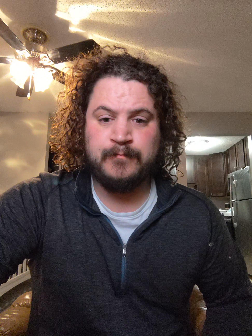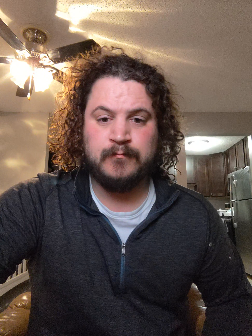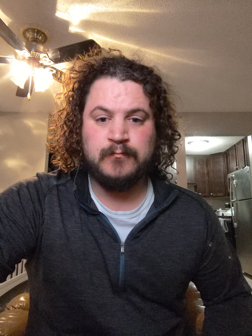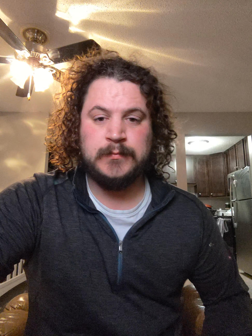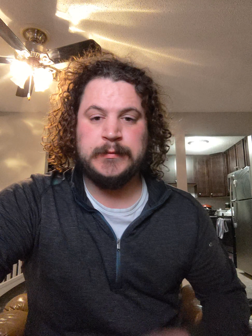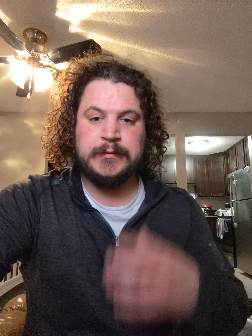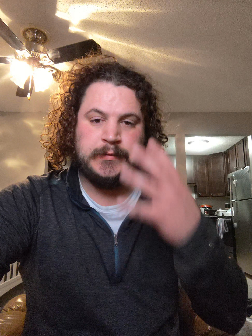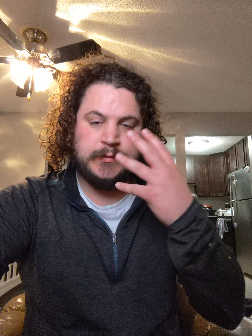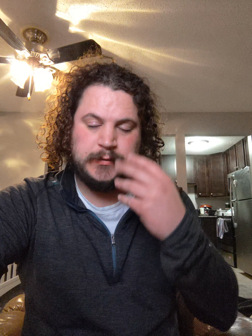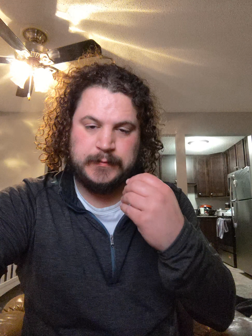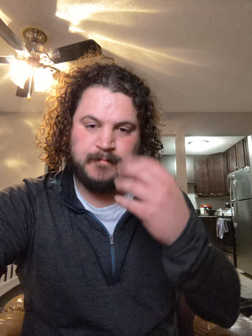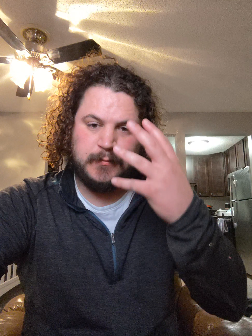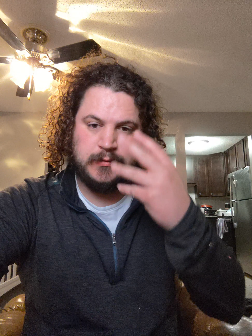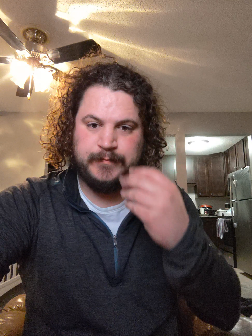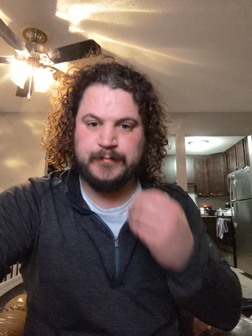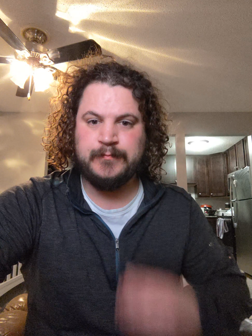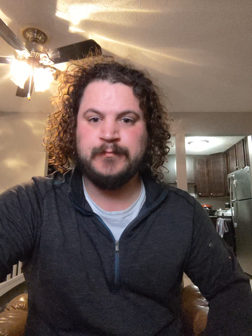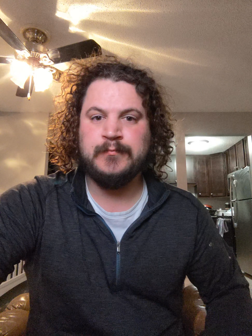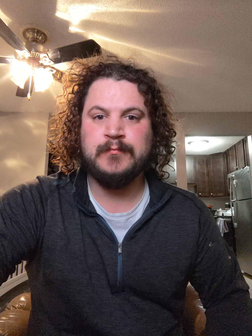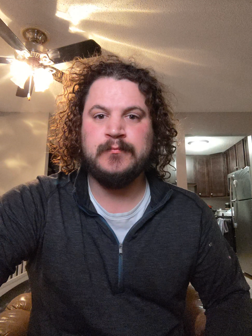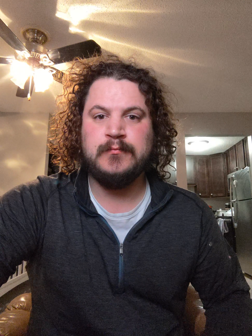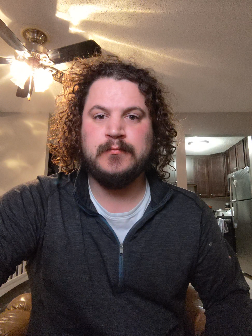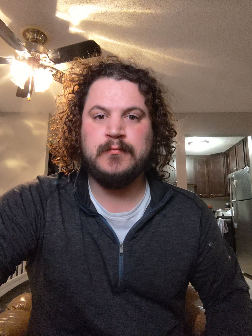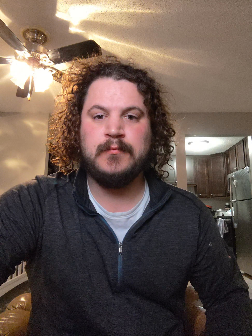sleepy